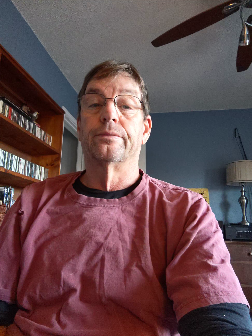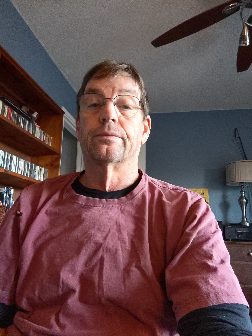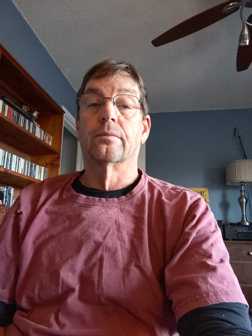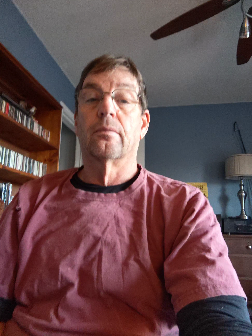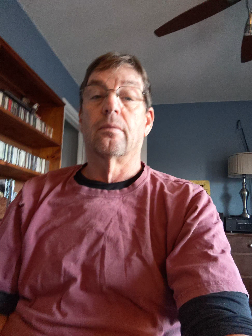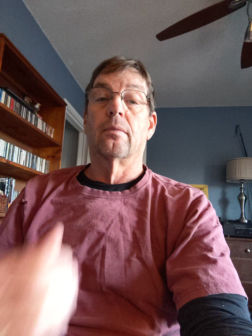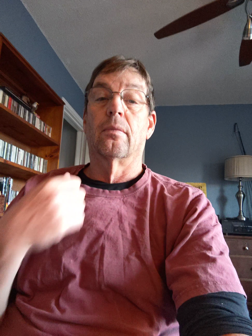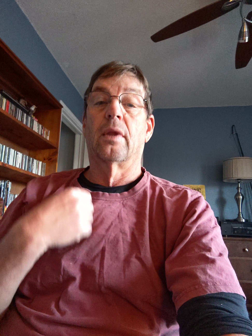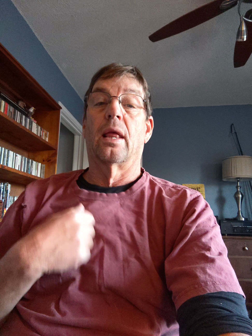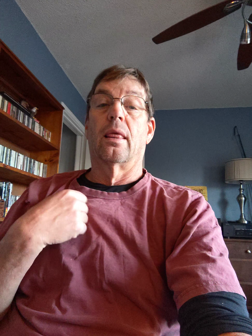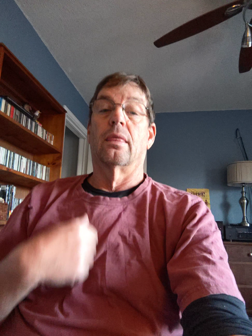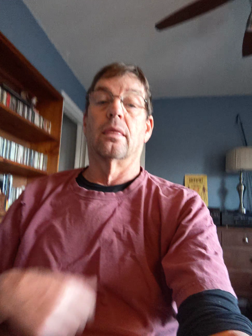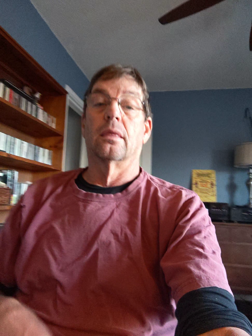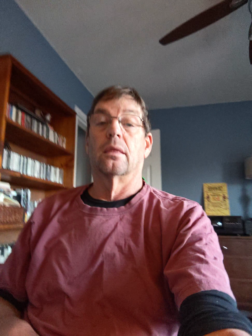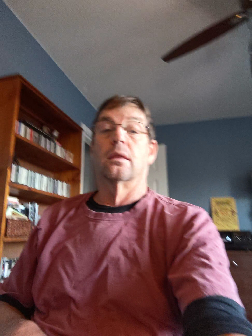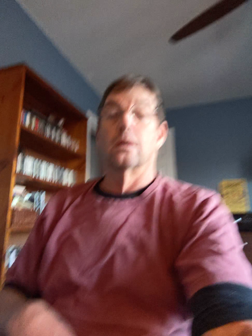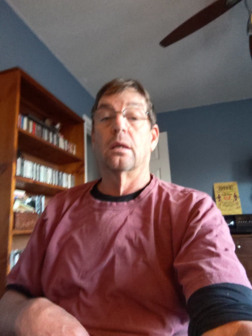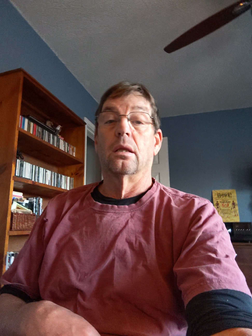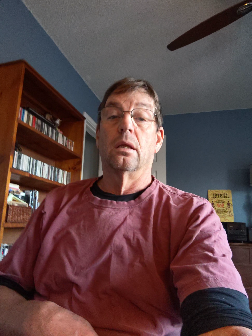bath